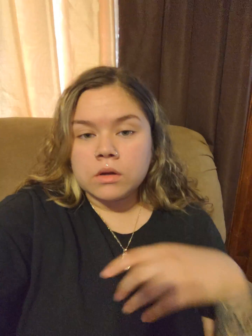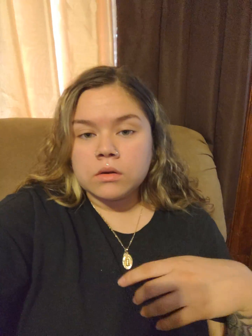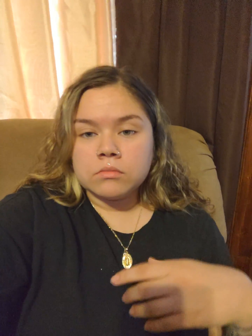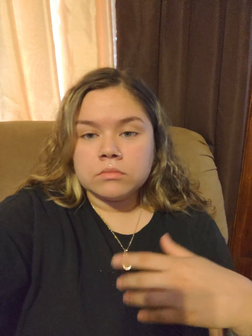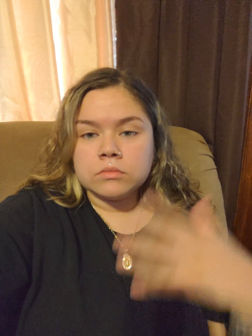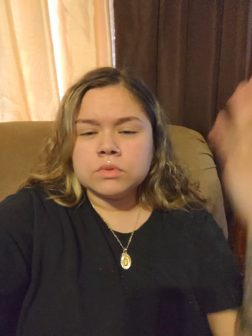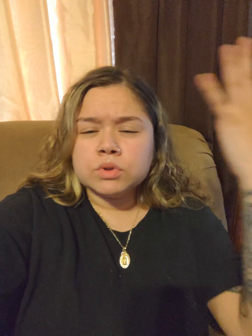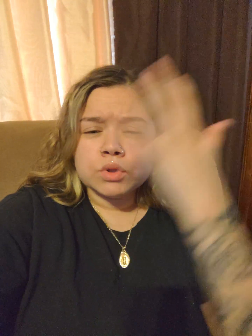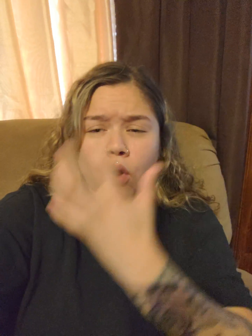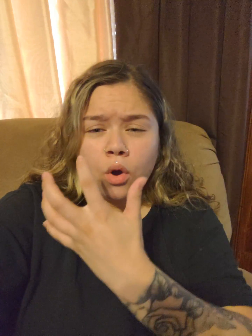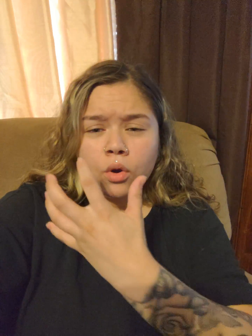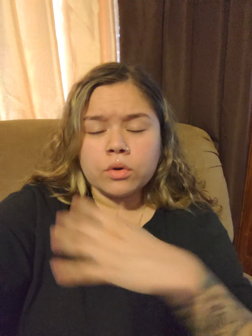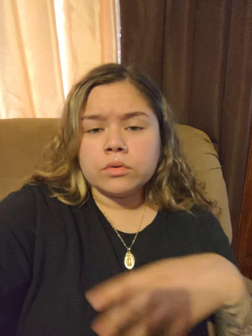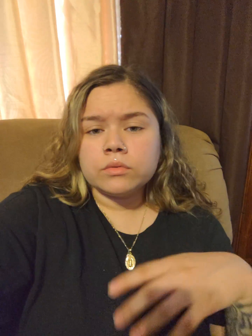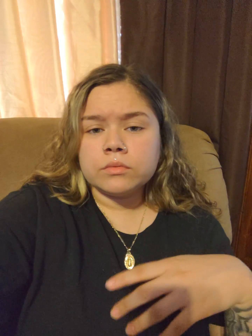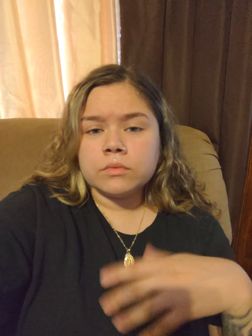dark